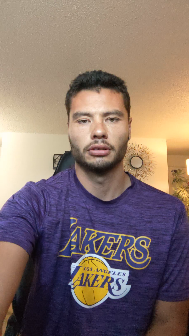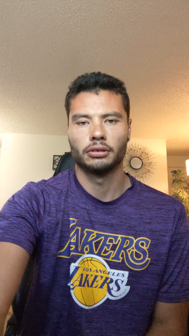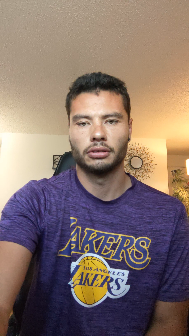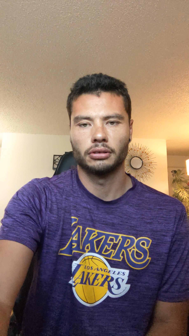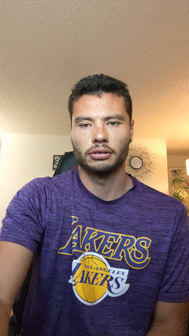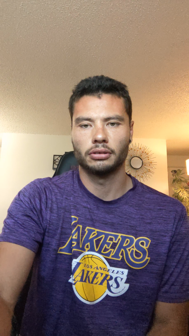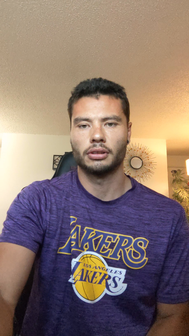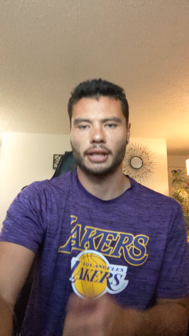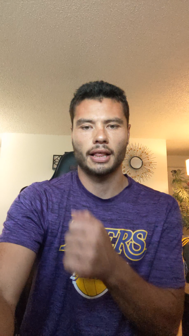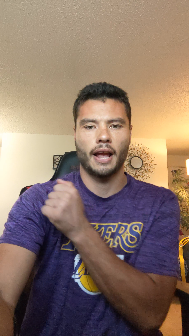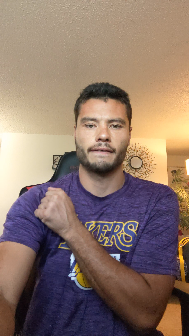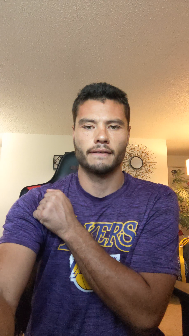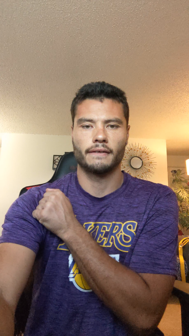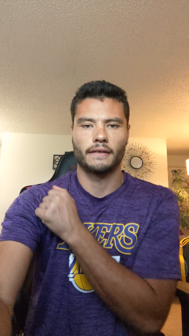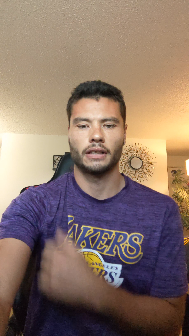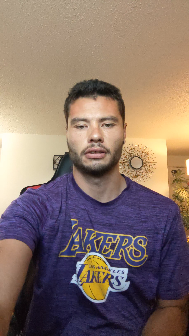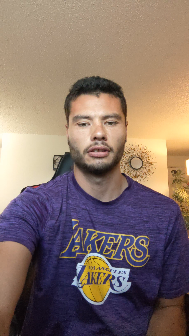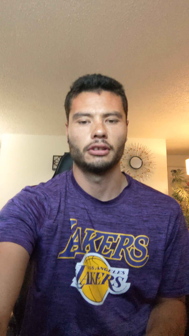love